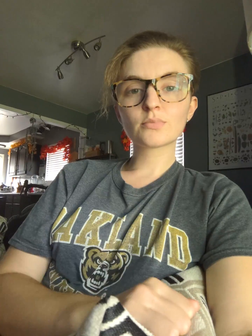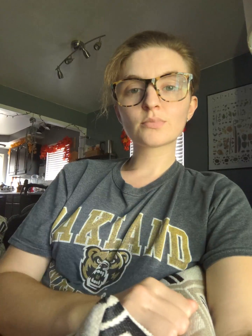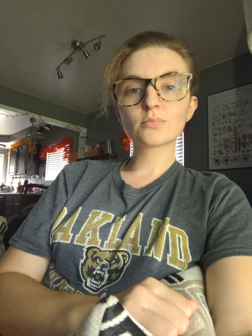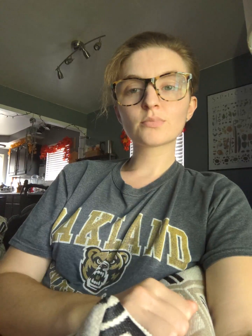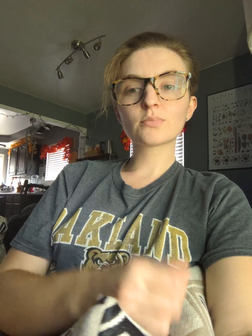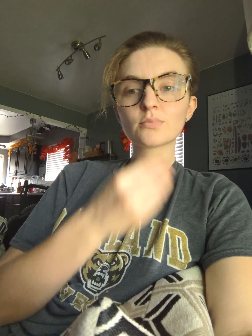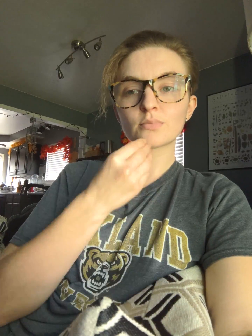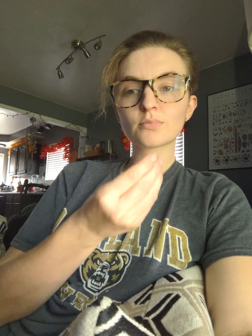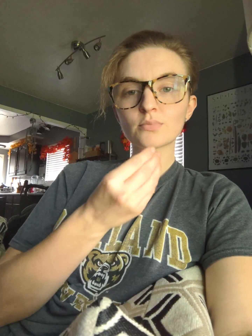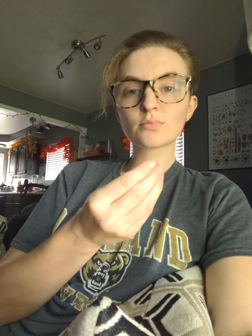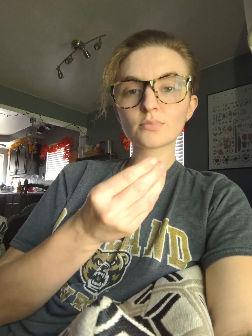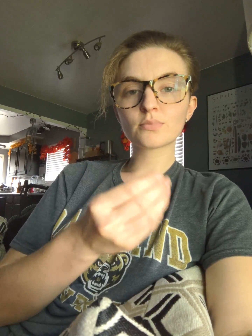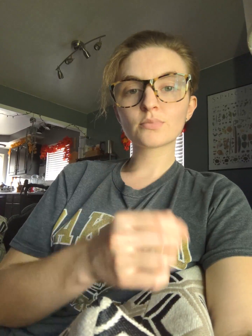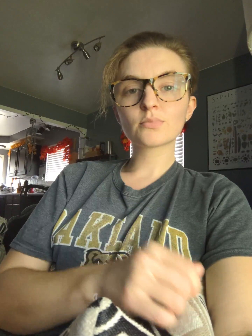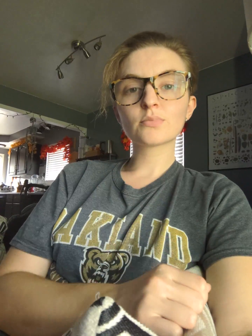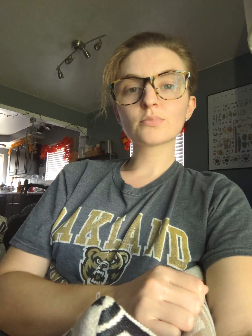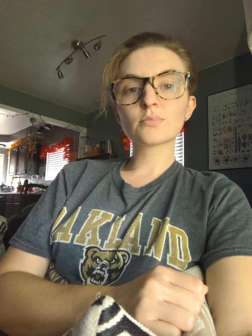feed